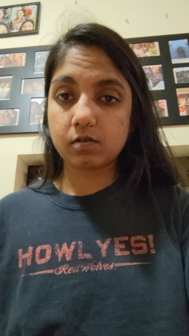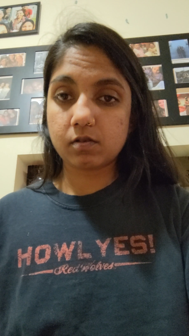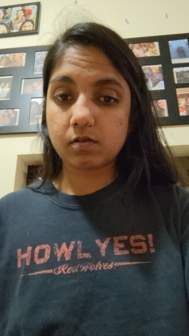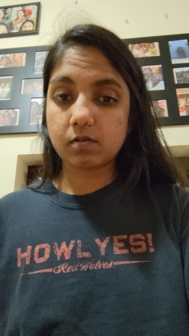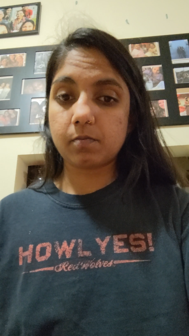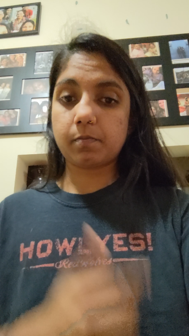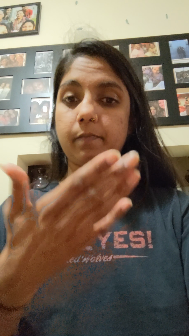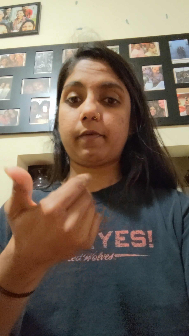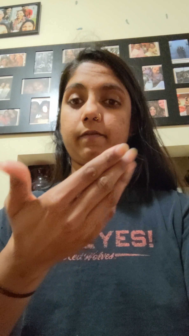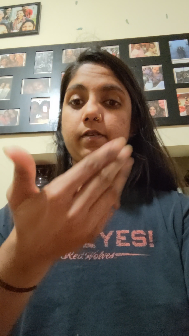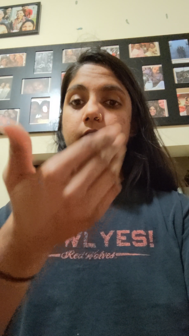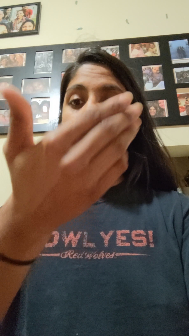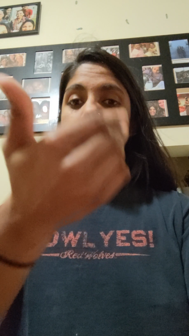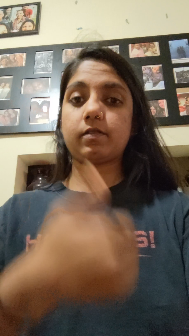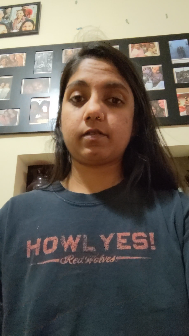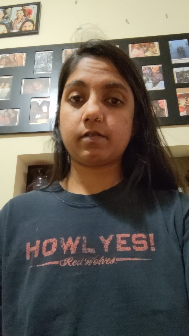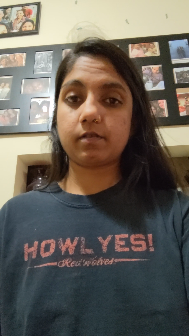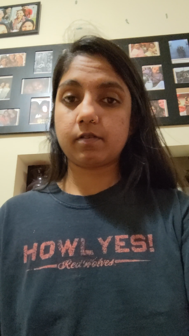butterfly